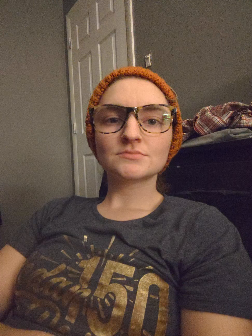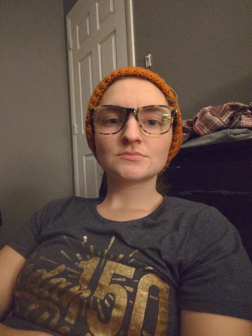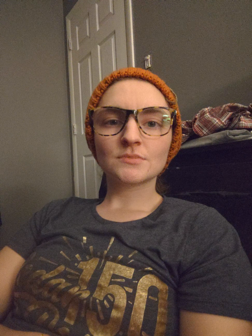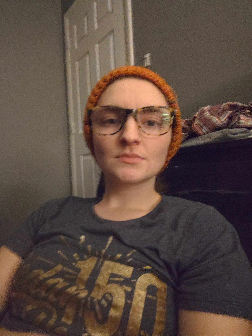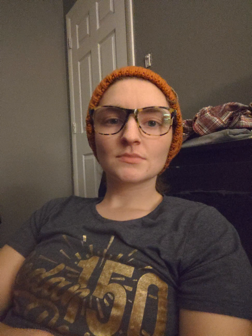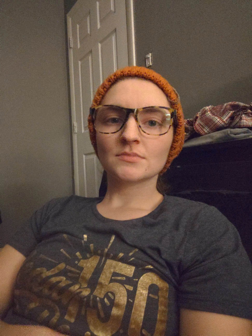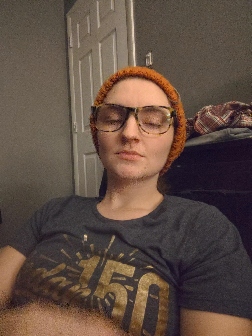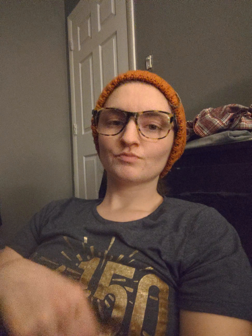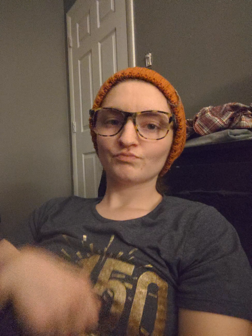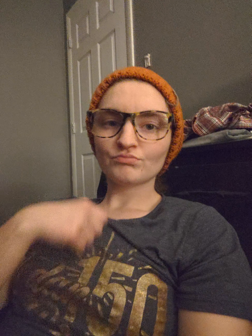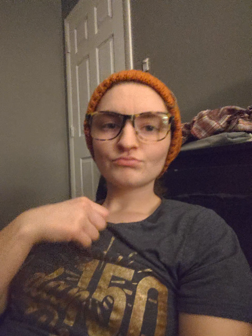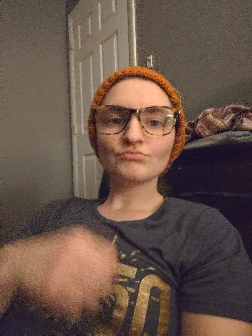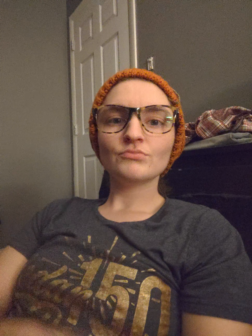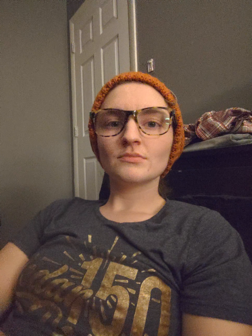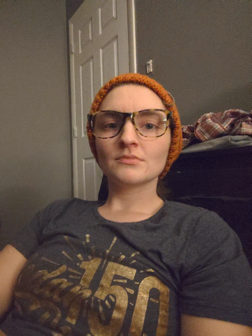zipper